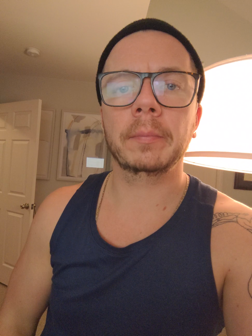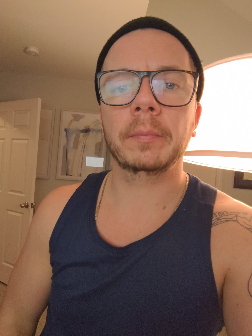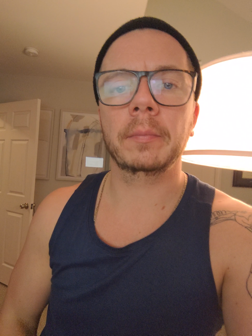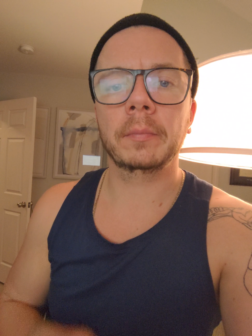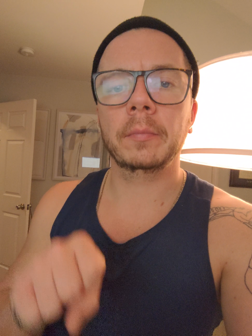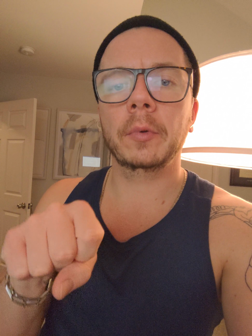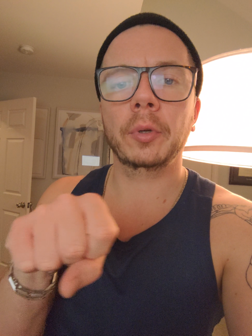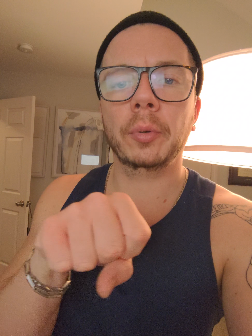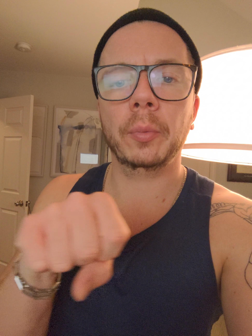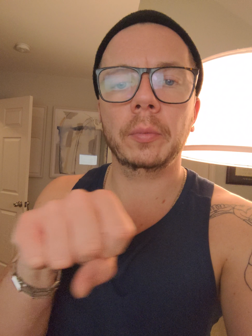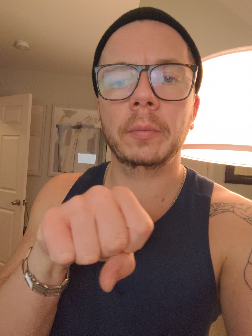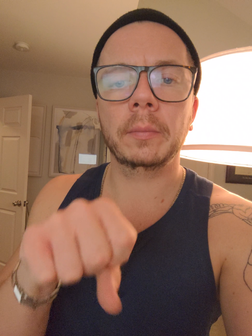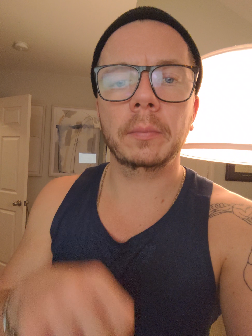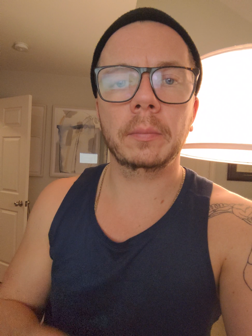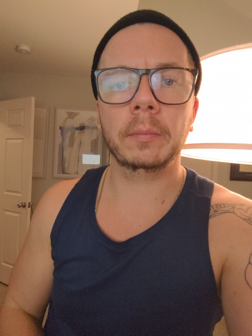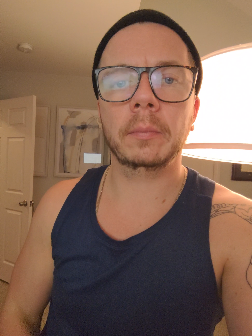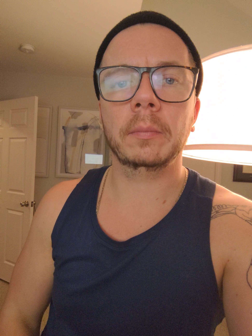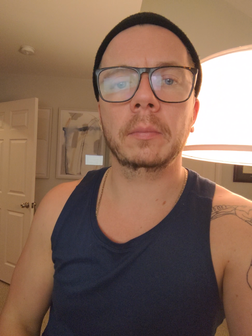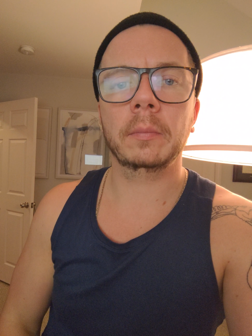shoe